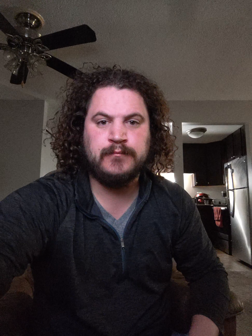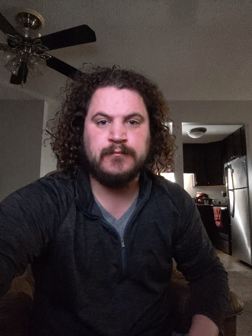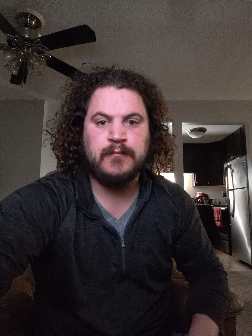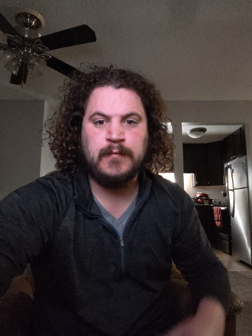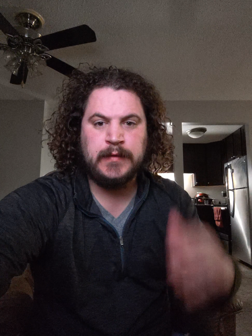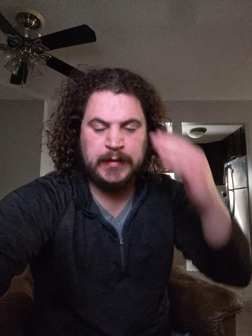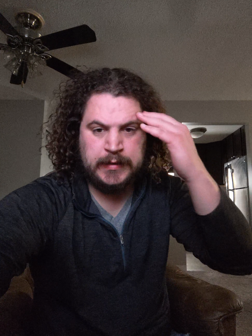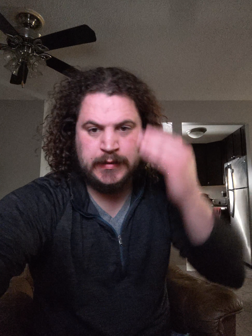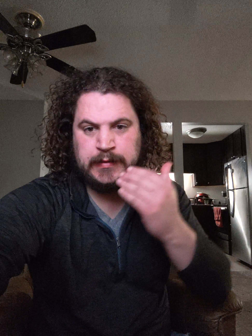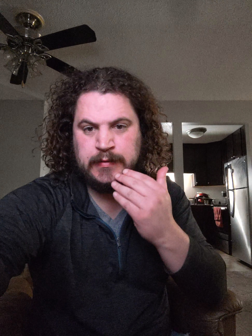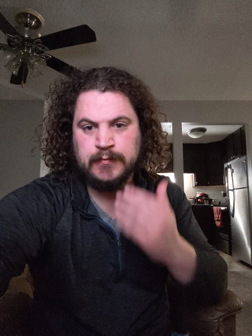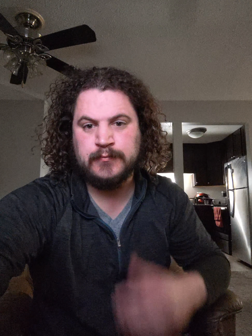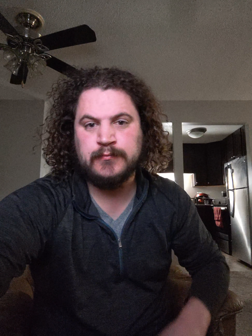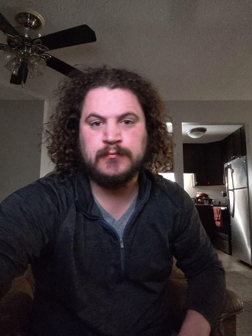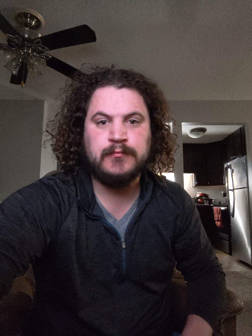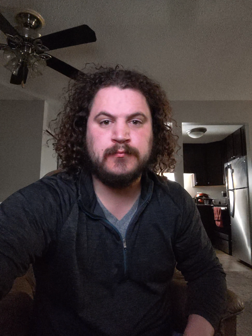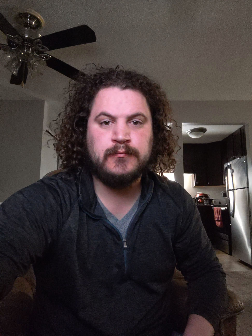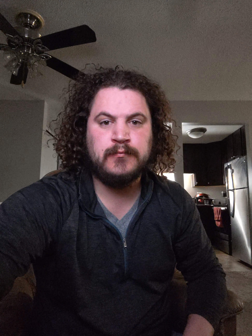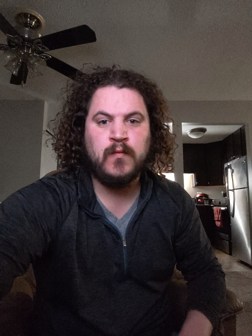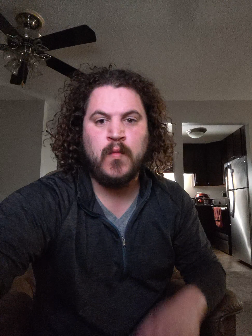head